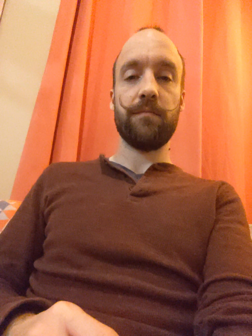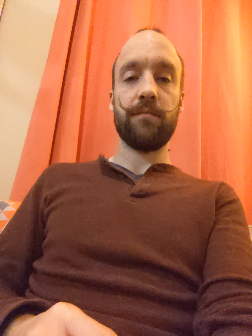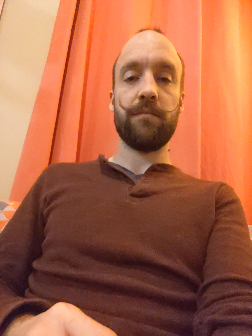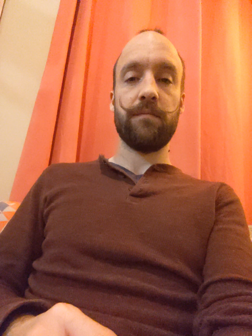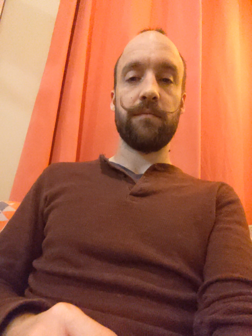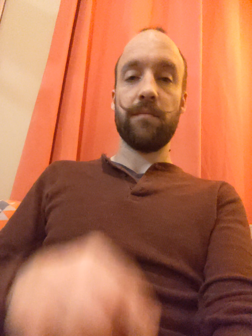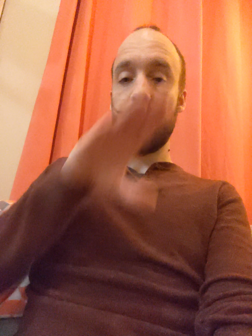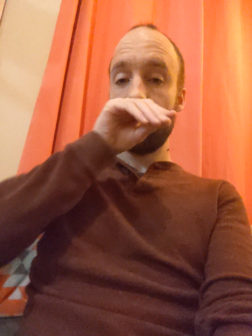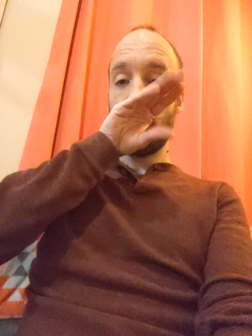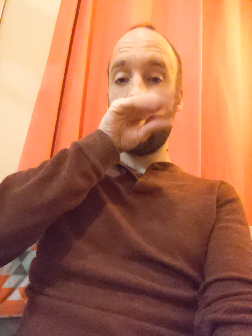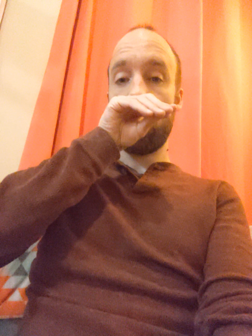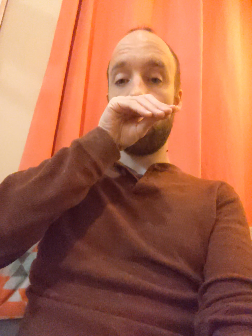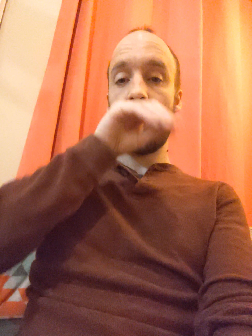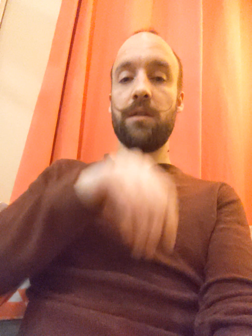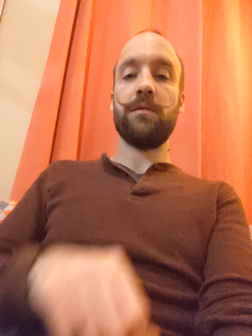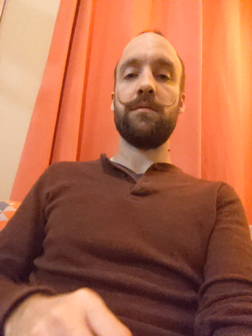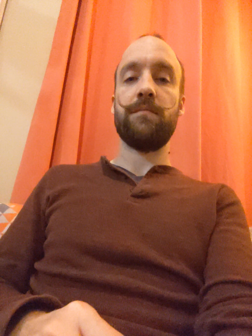goose